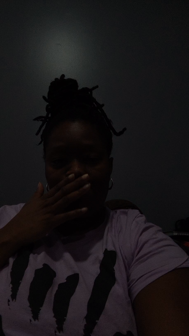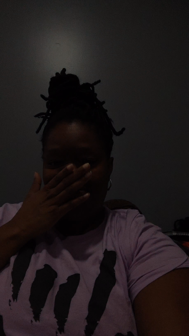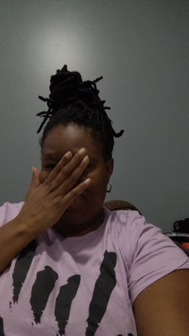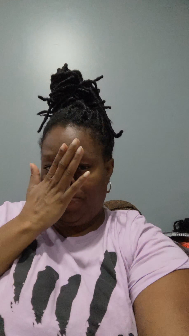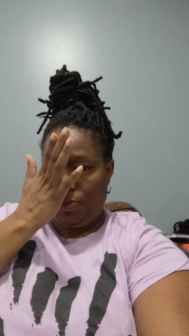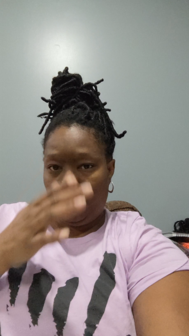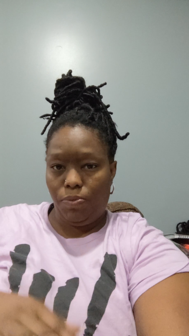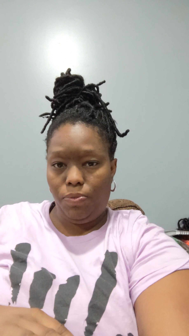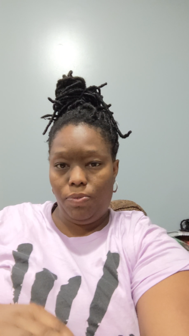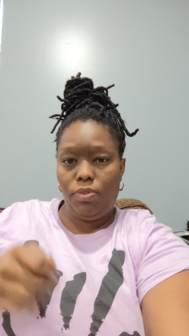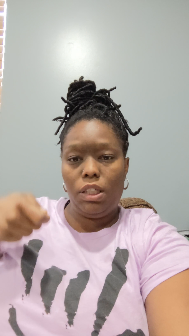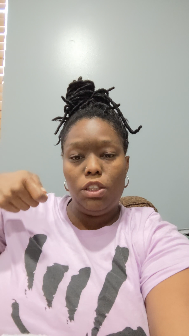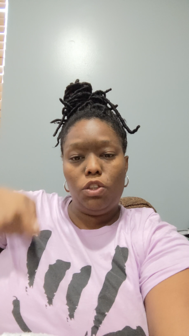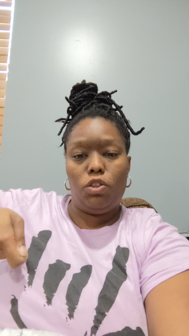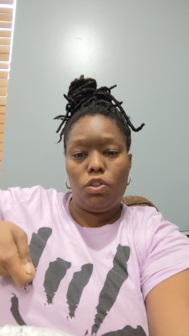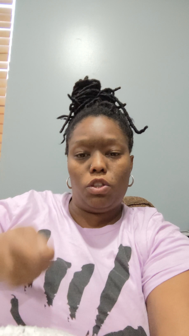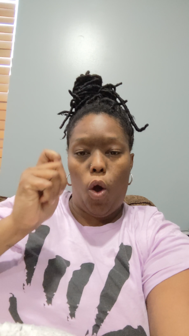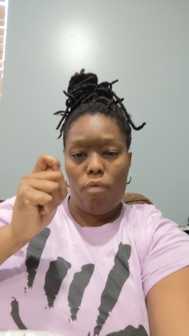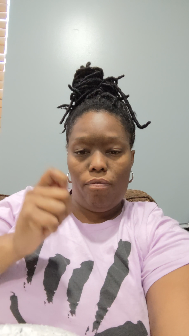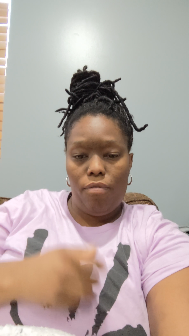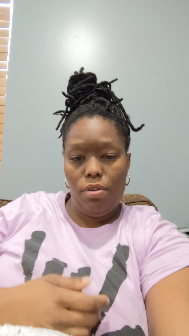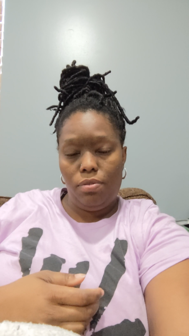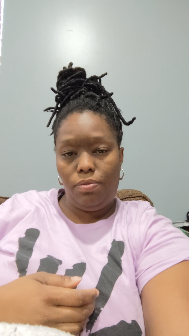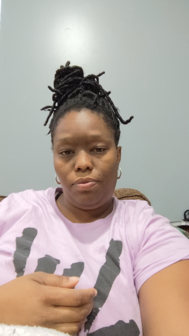shovel